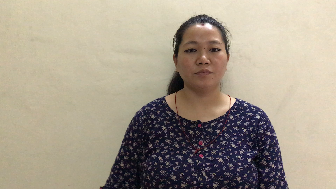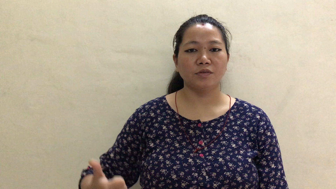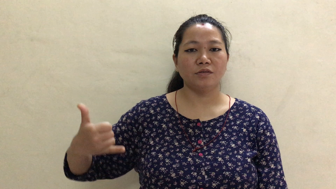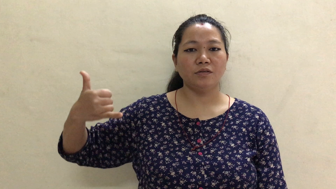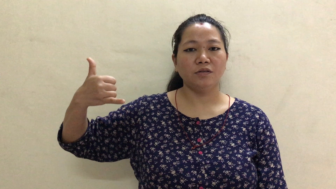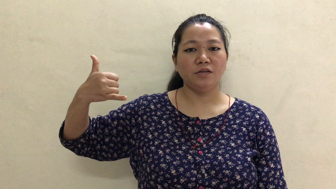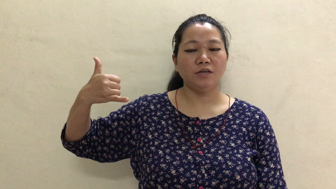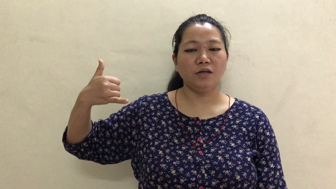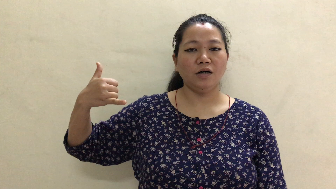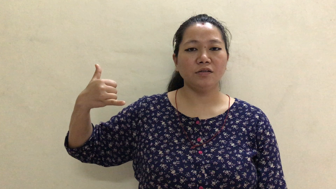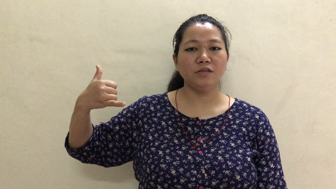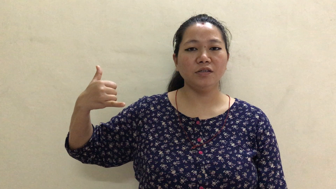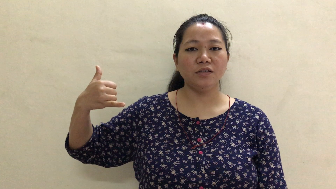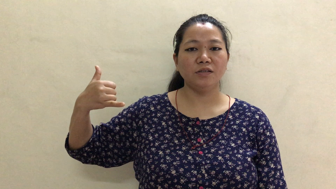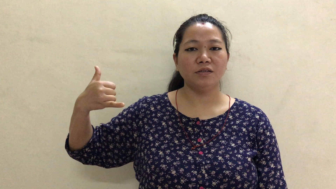ङ